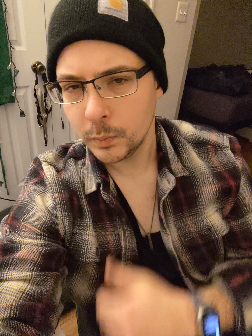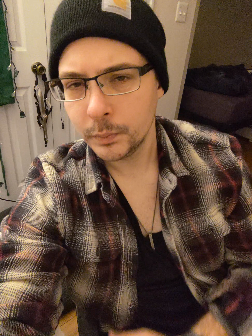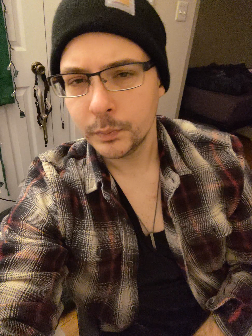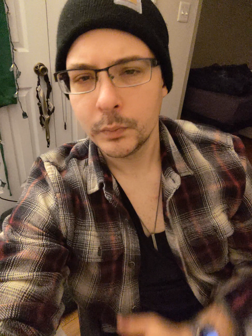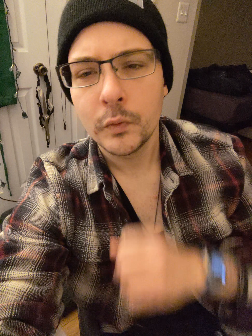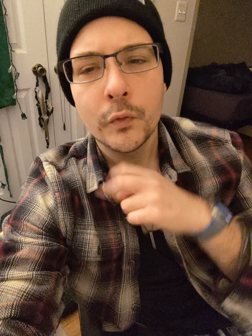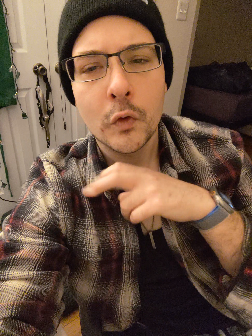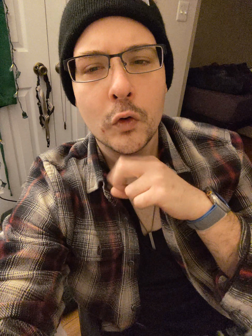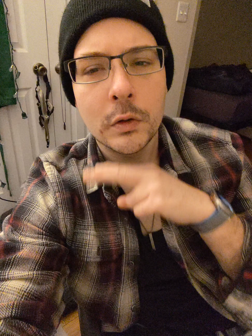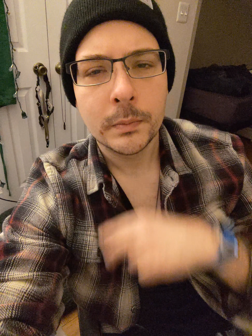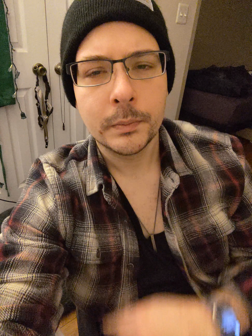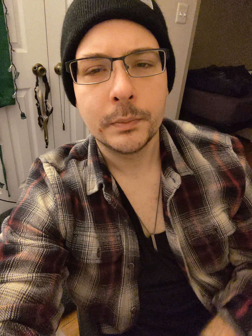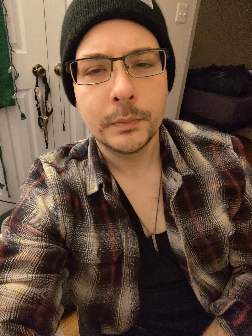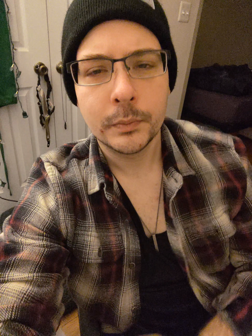frog